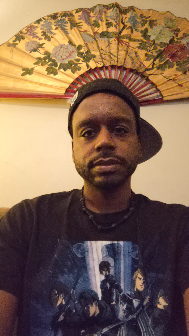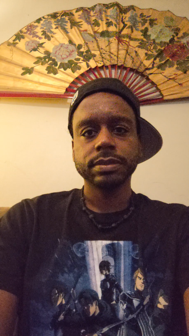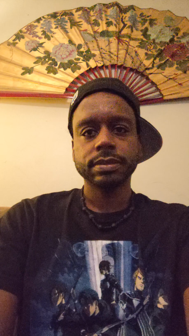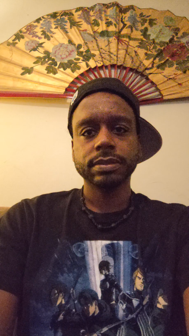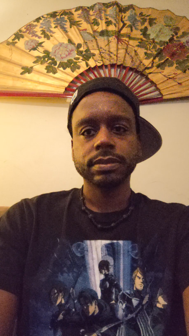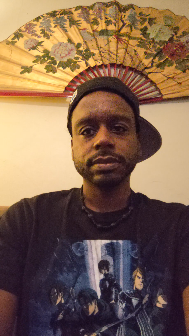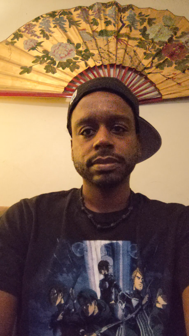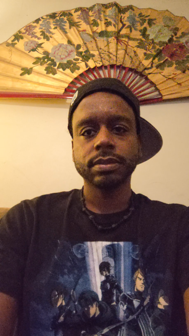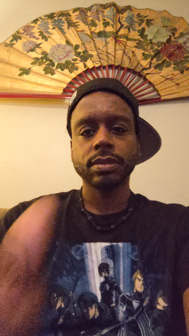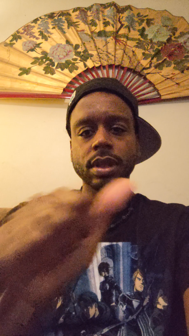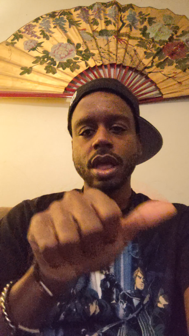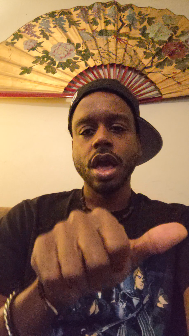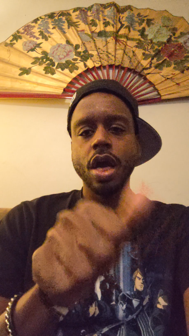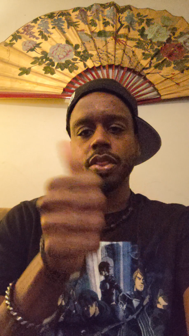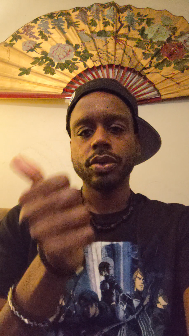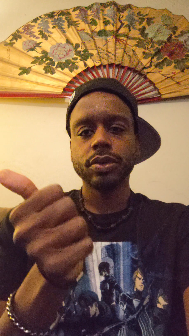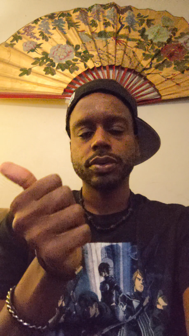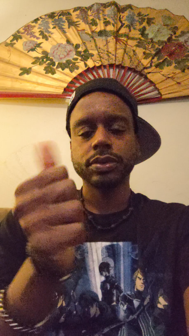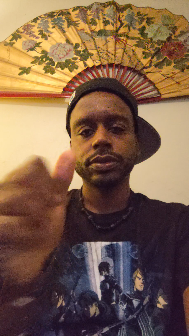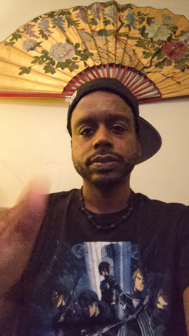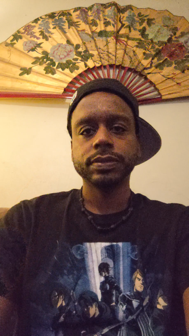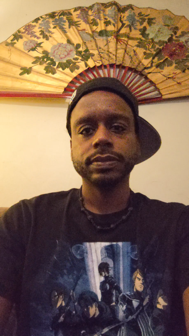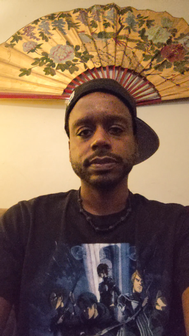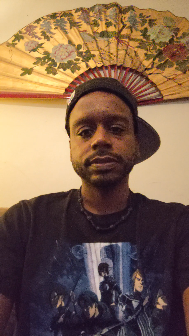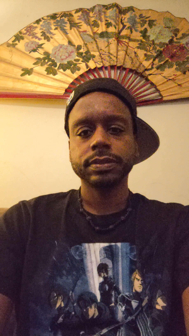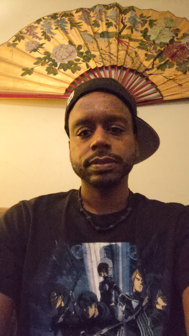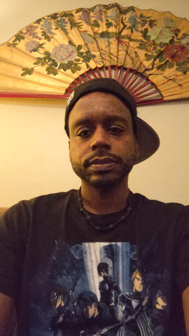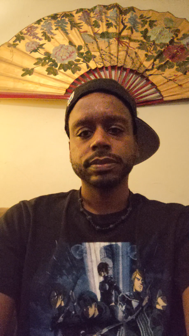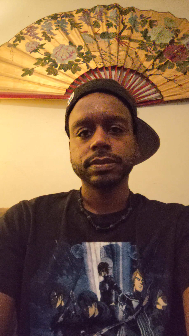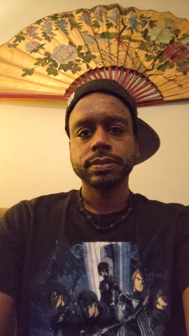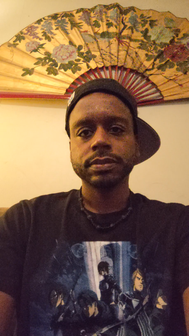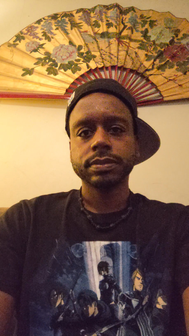other